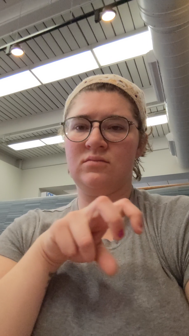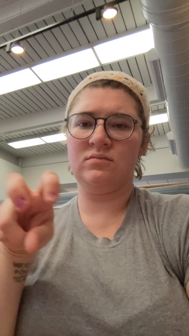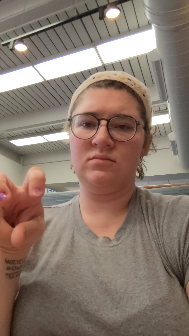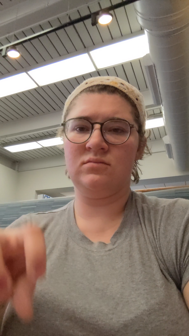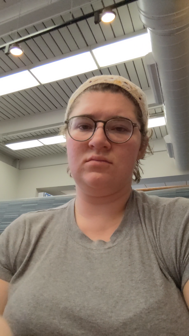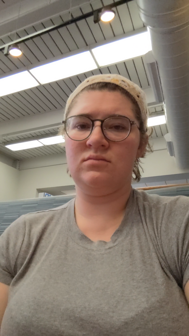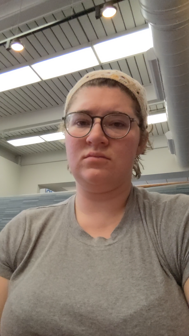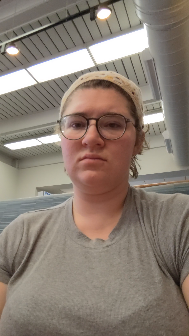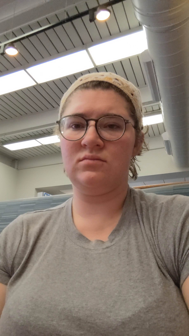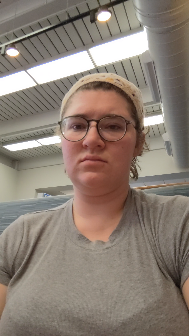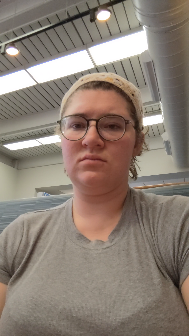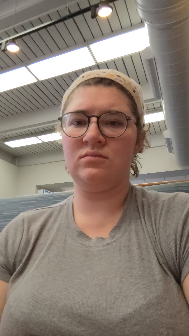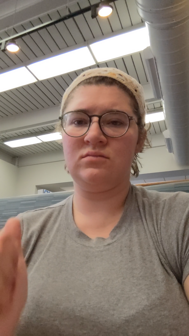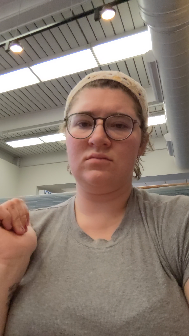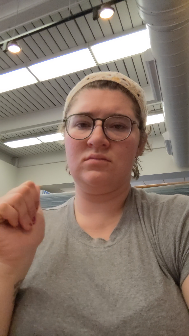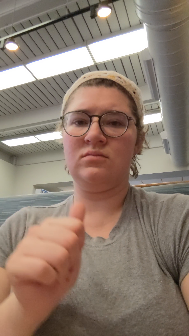coats